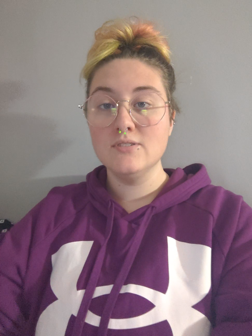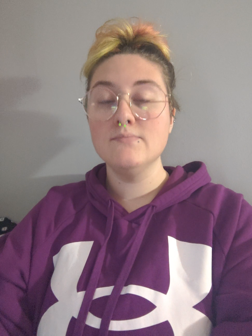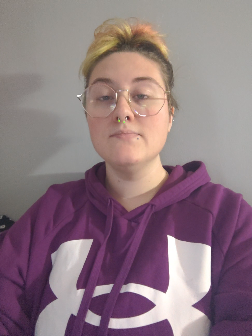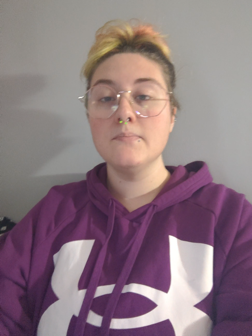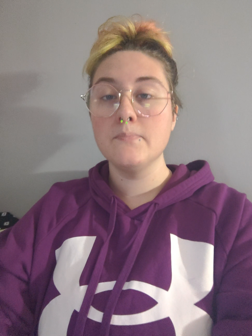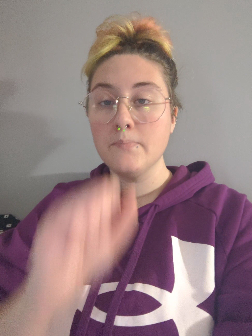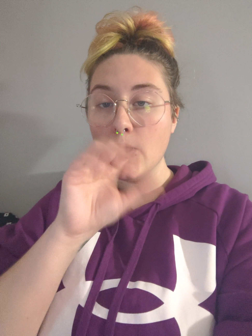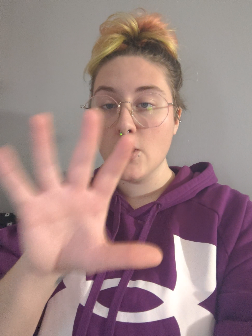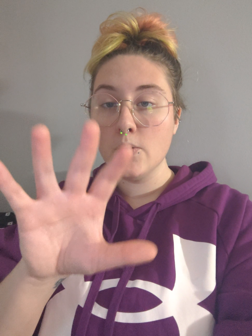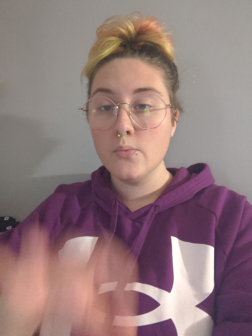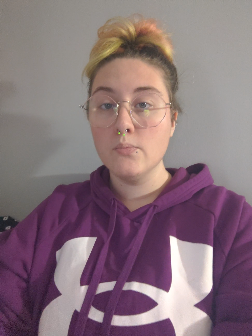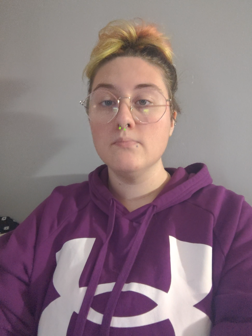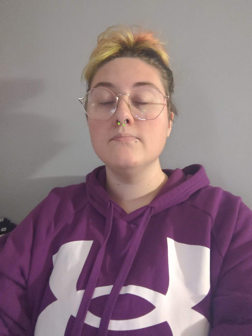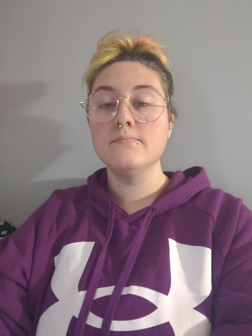blow